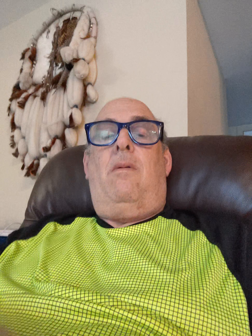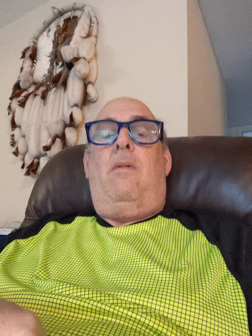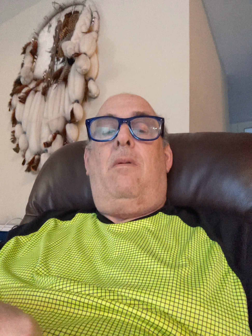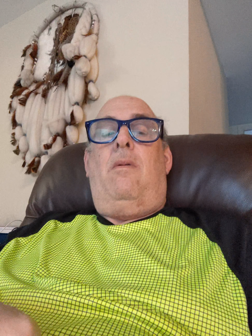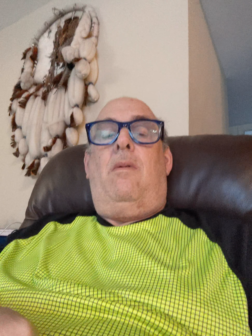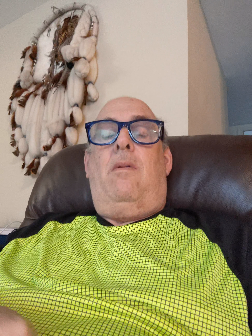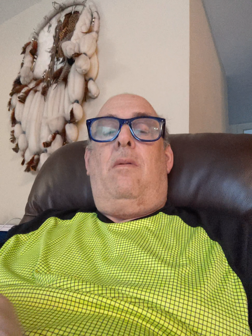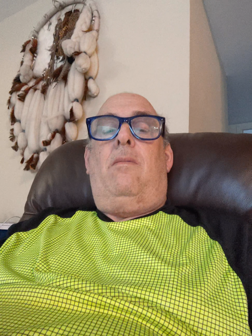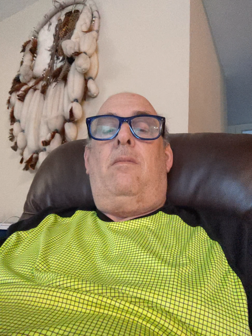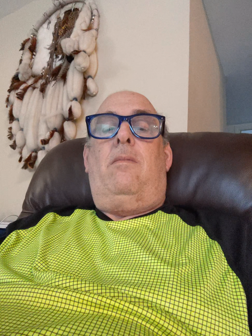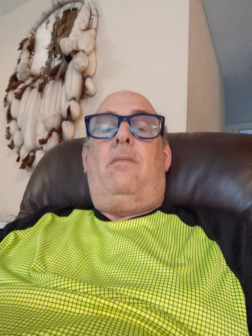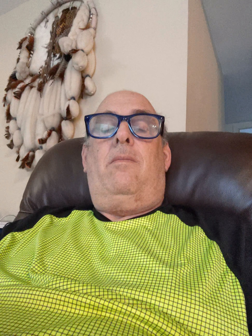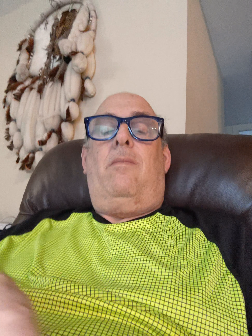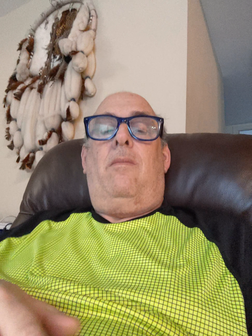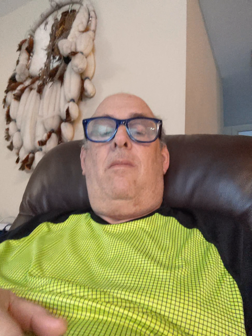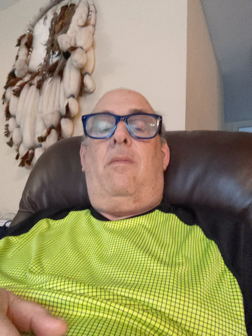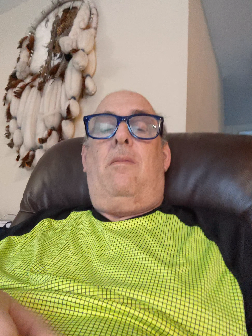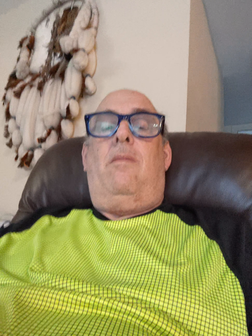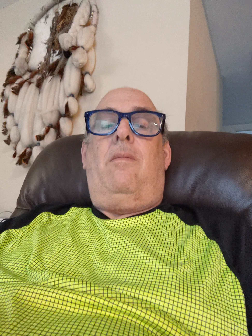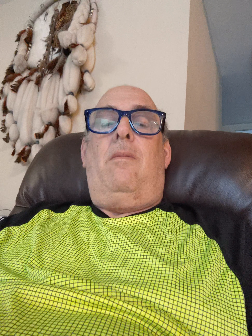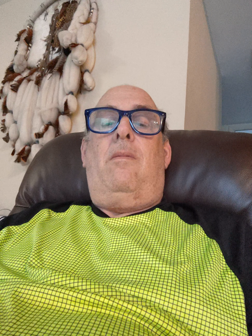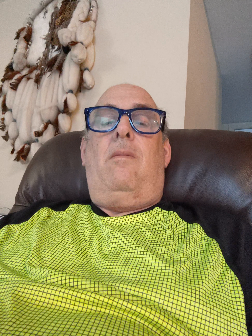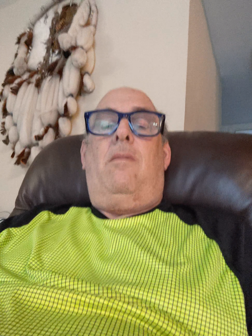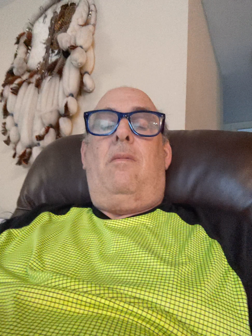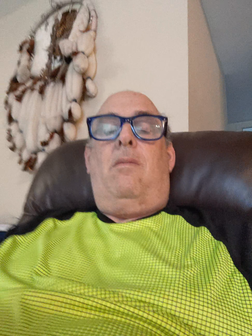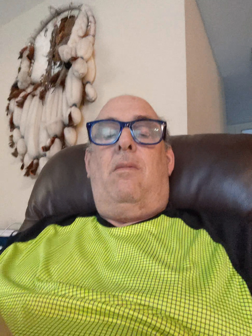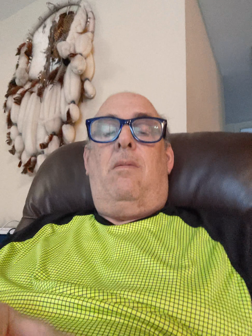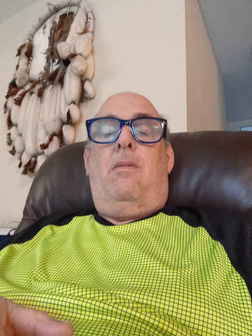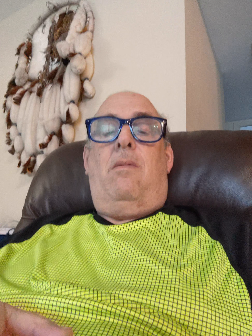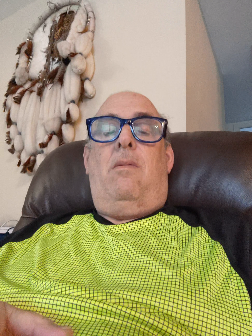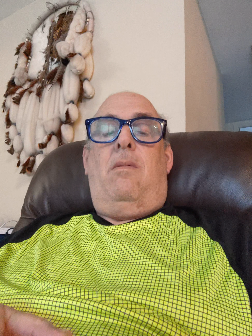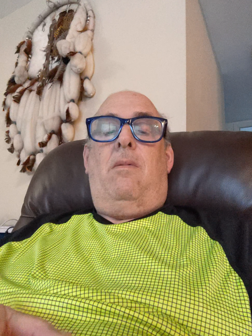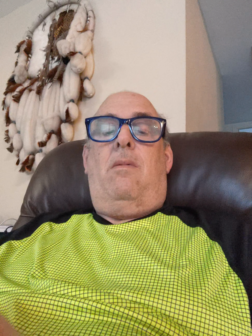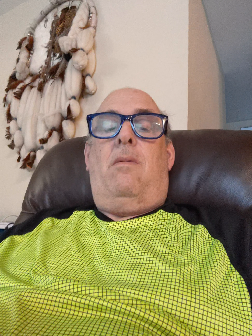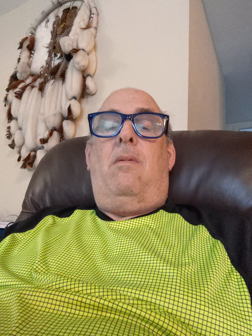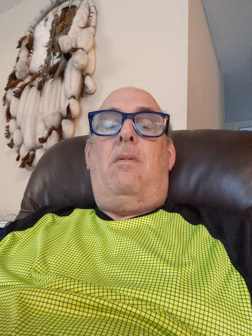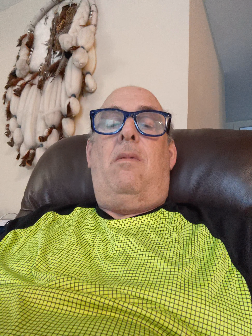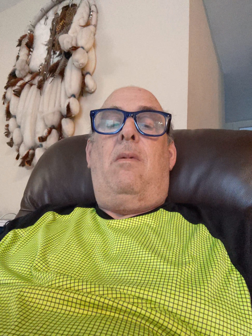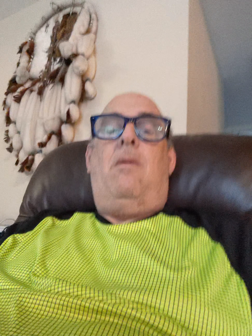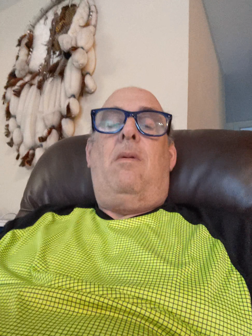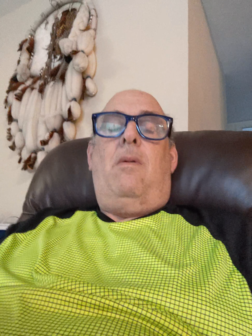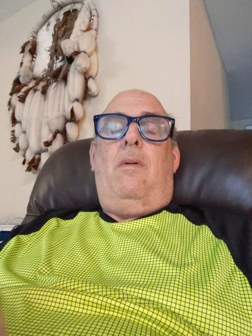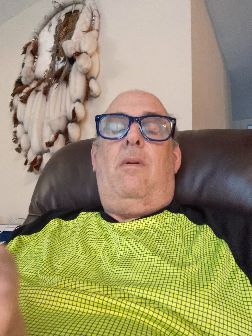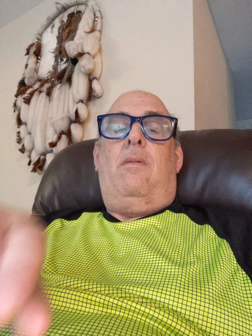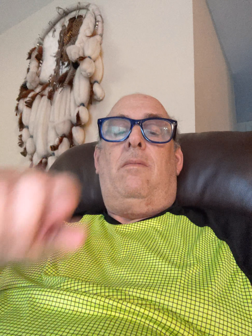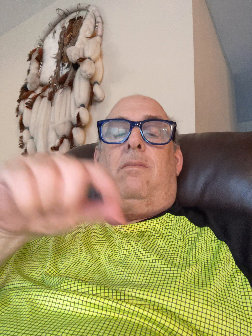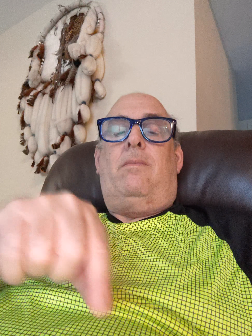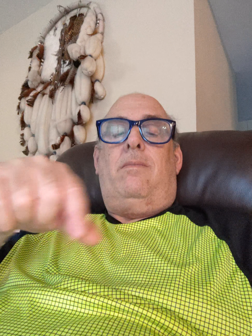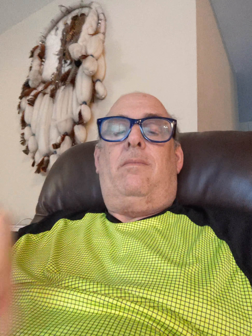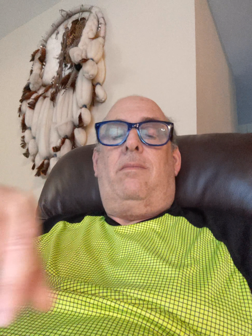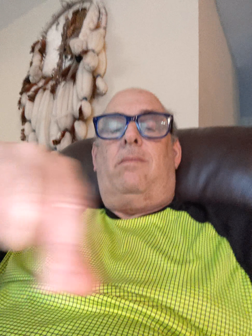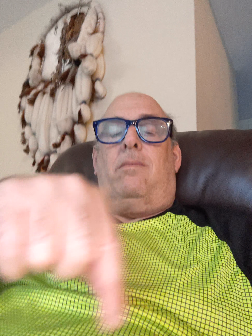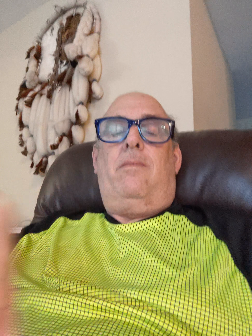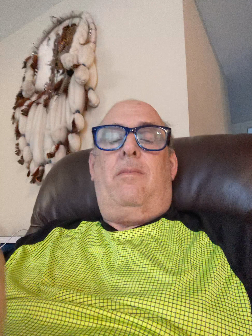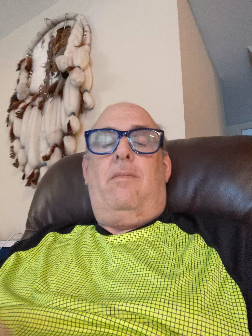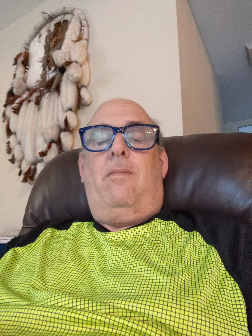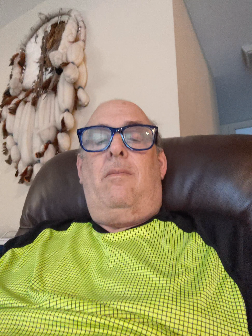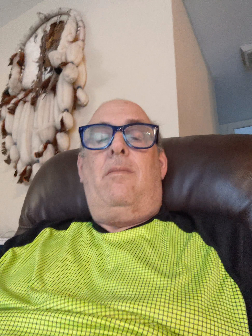puzzle